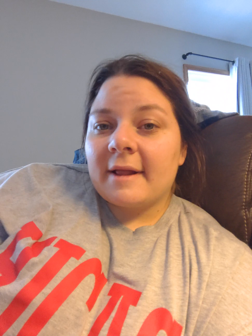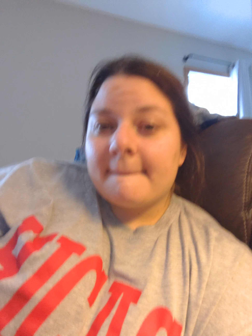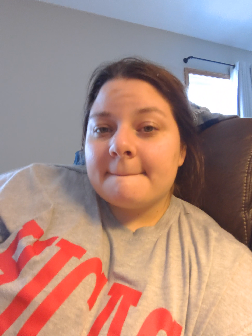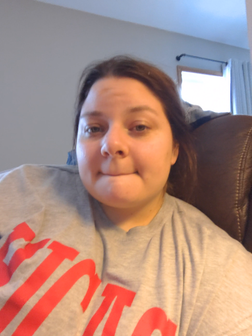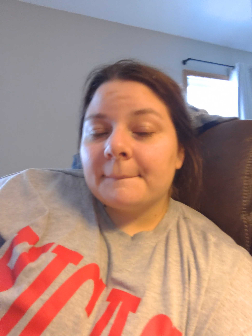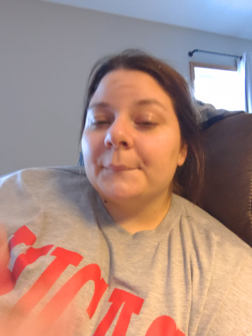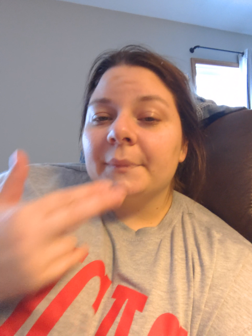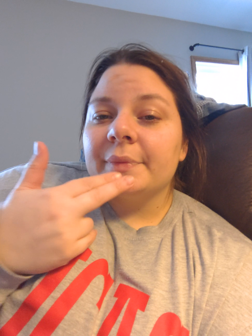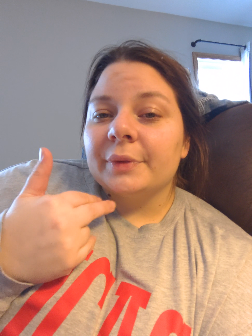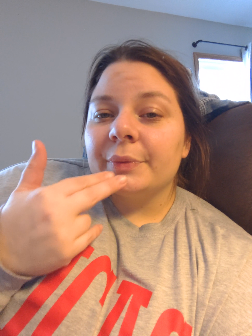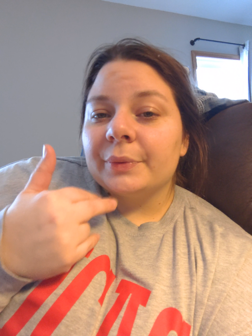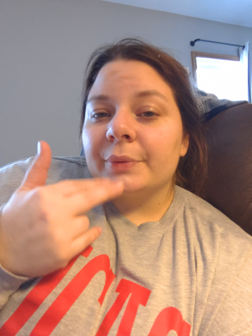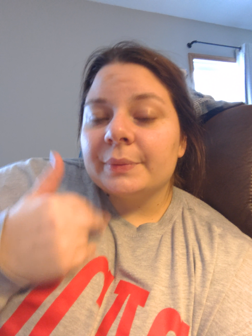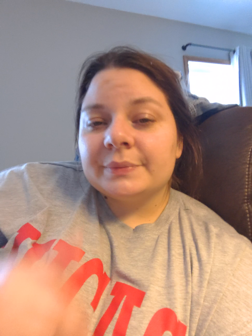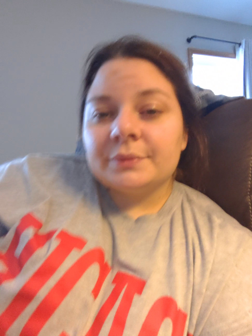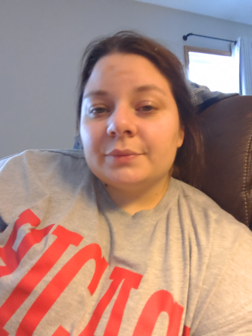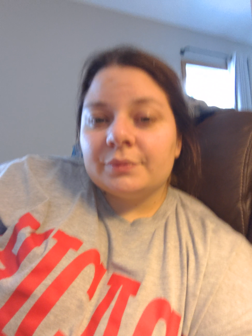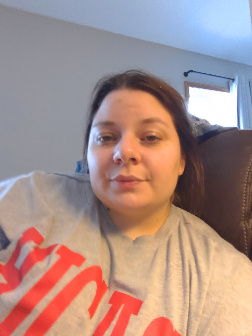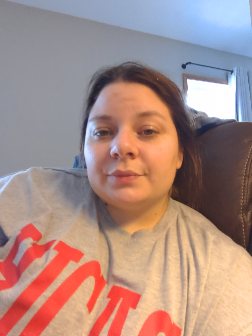cute